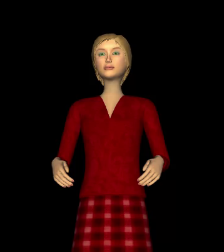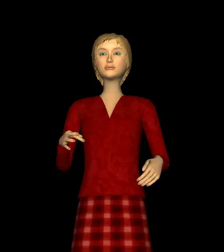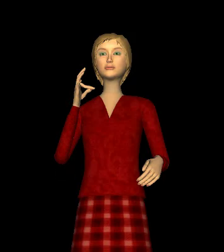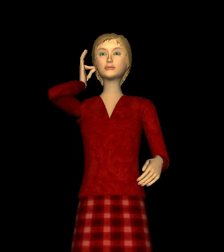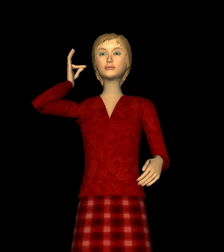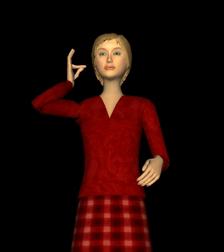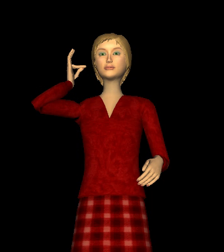صوت